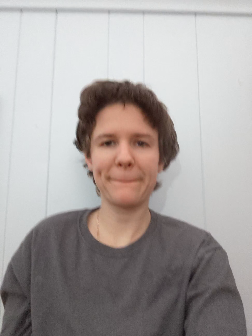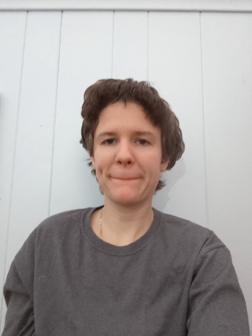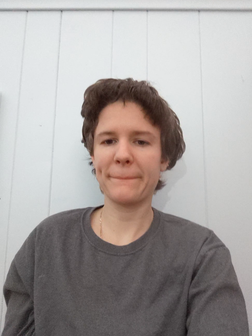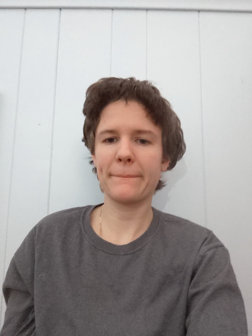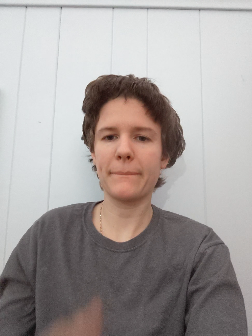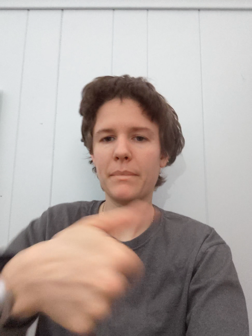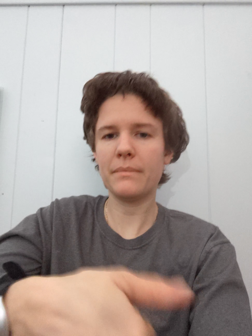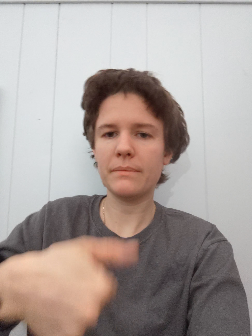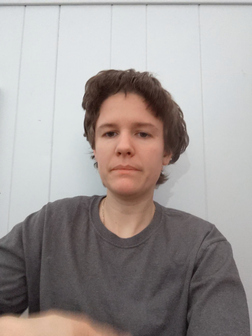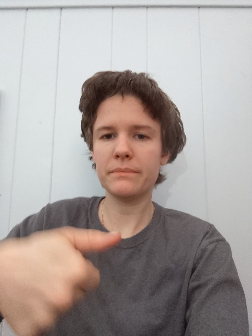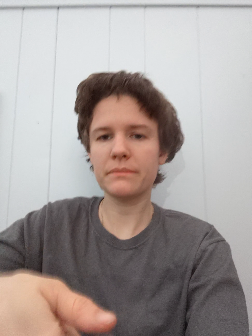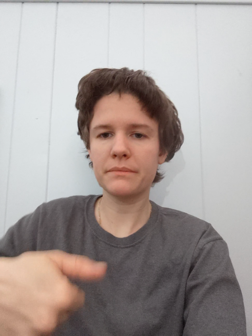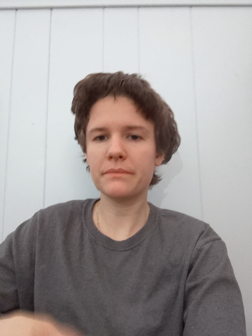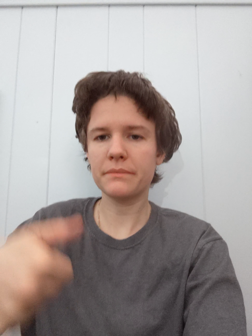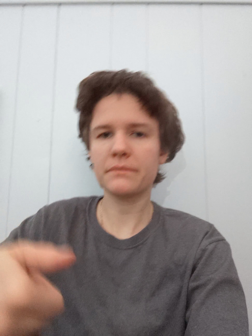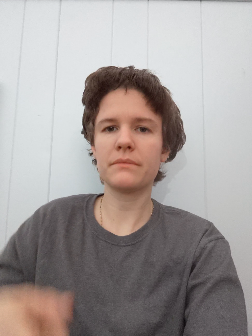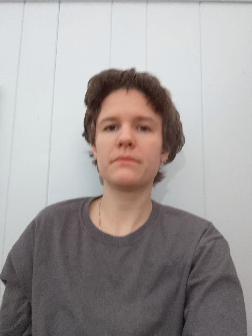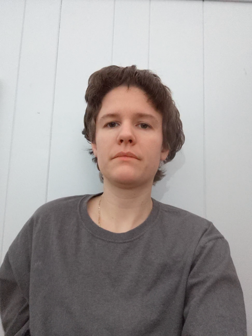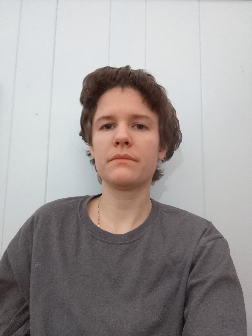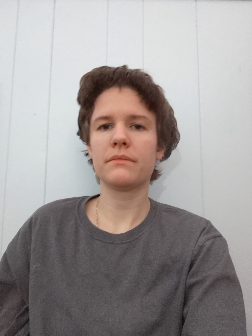puzzle